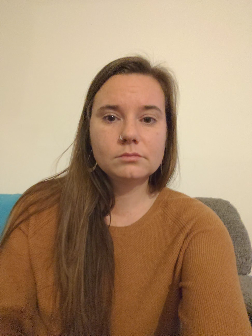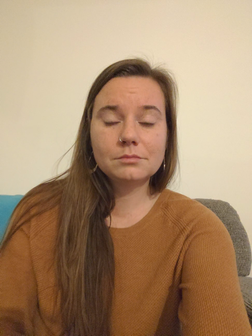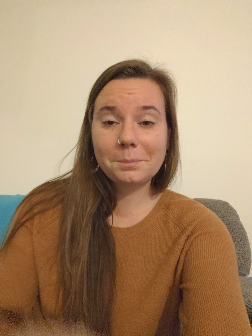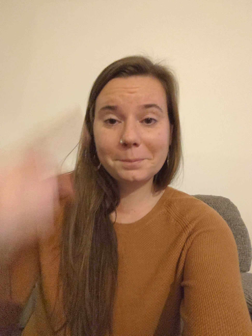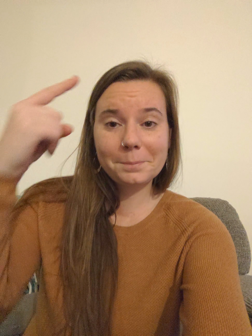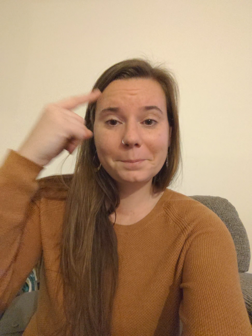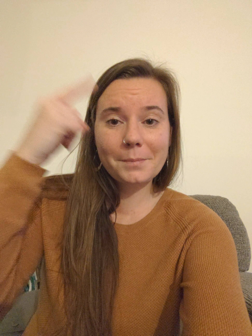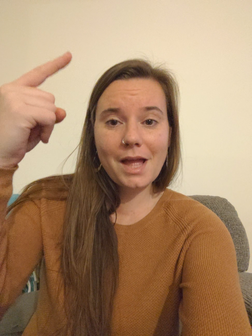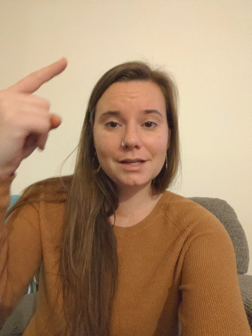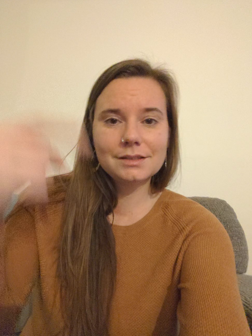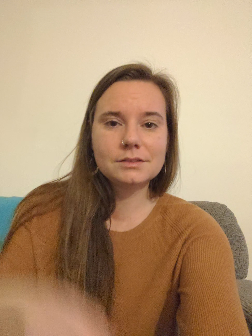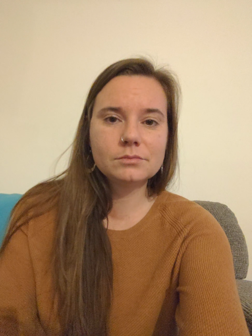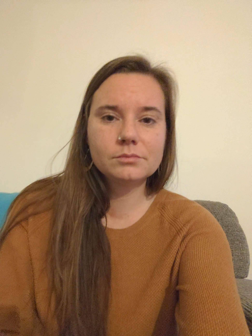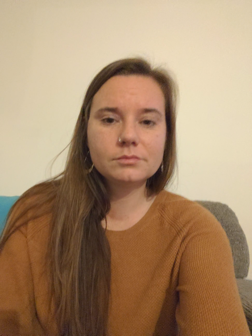penny